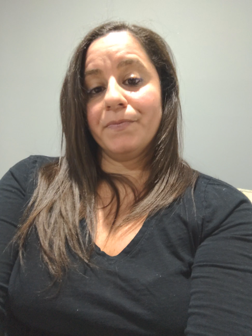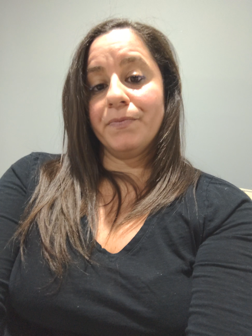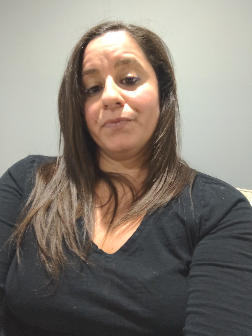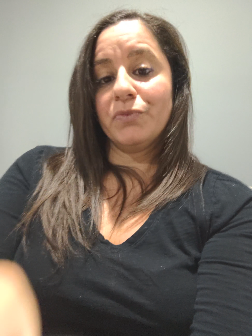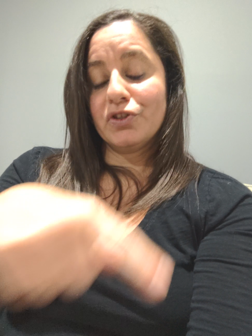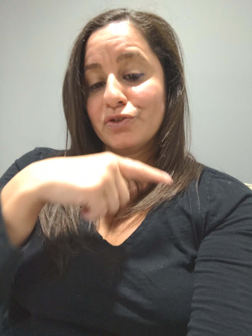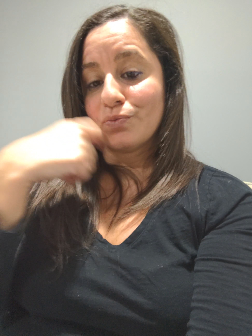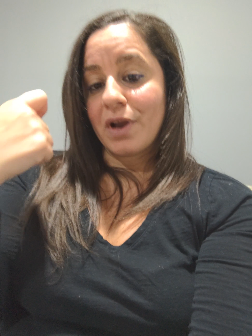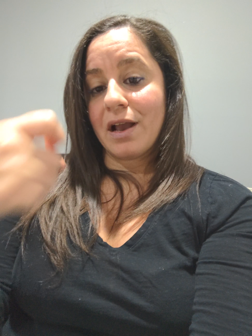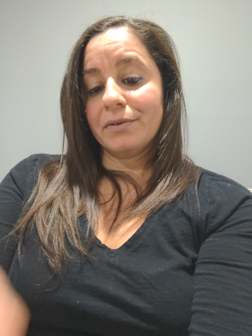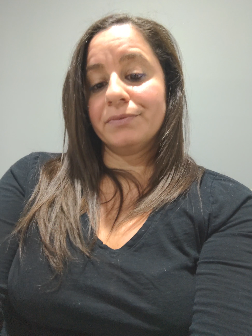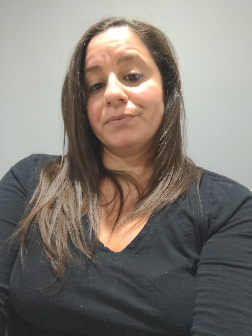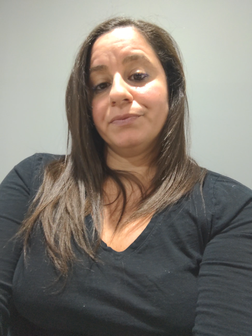dryer